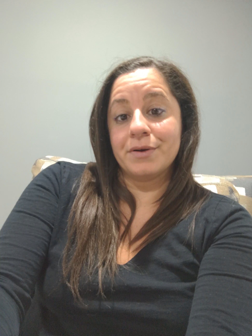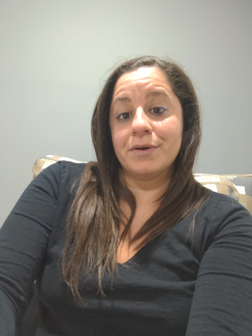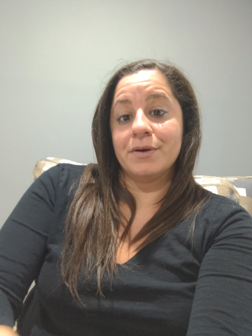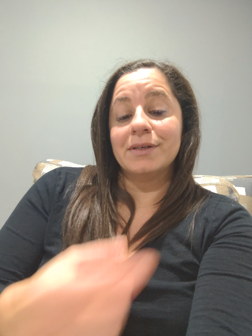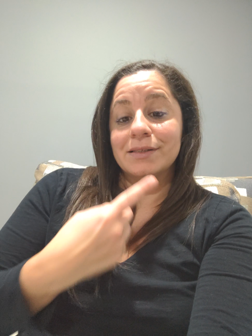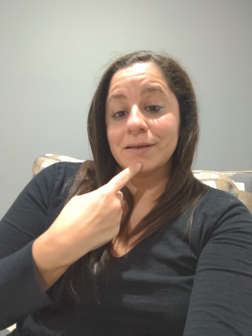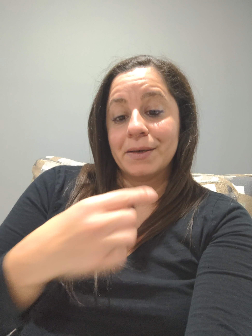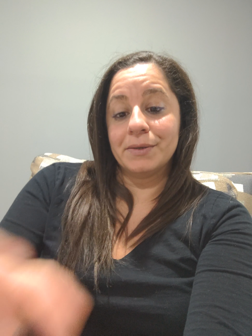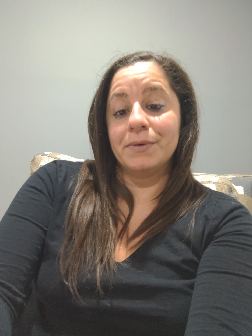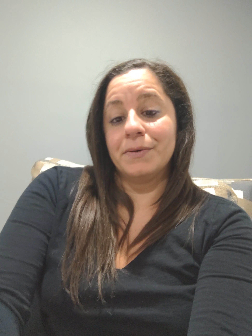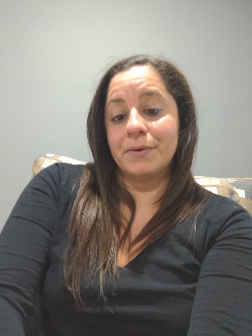say